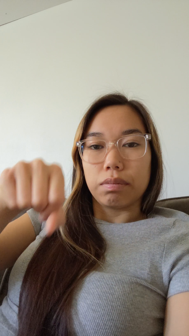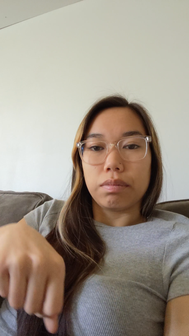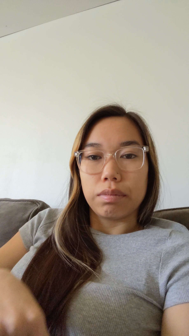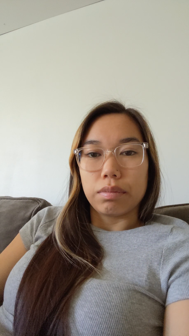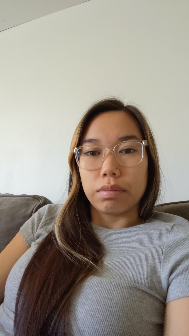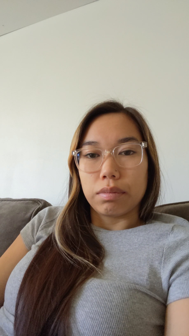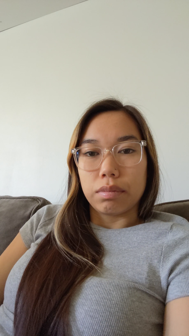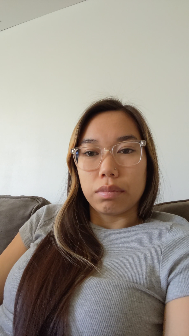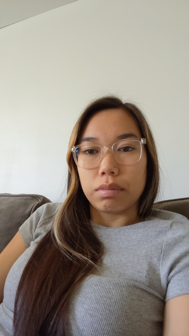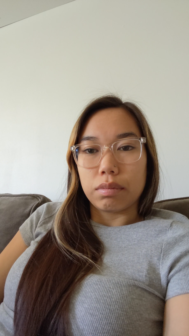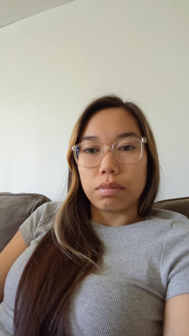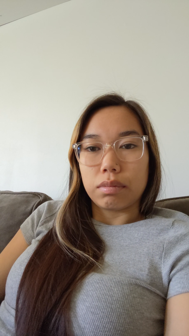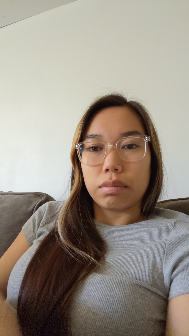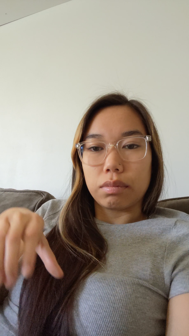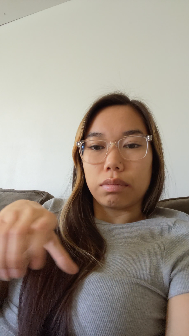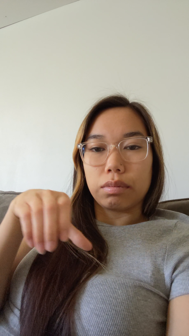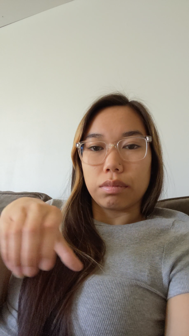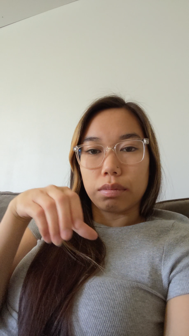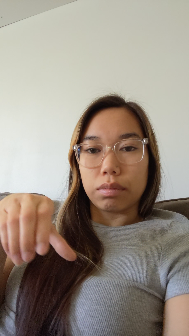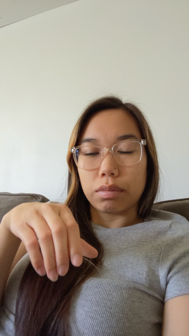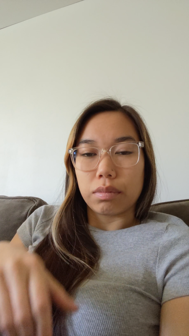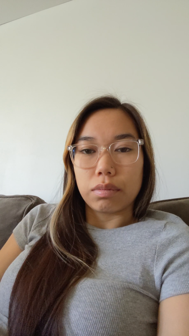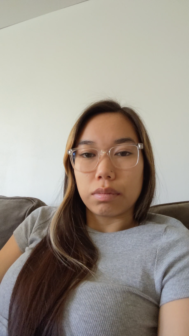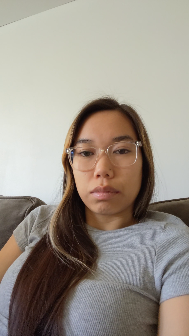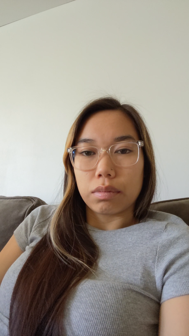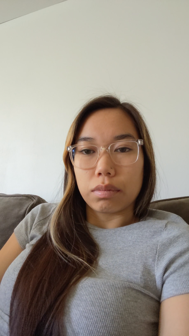does